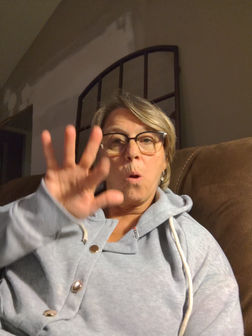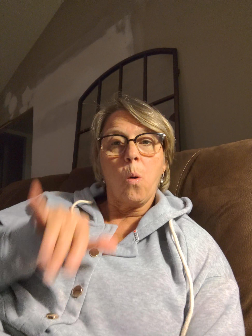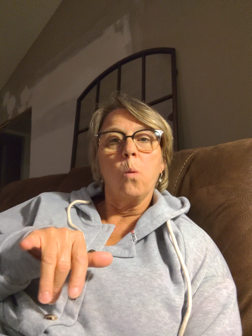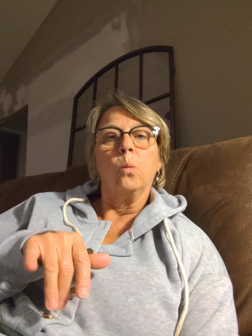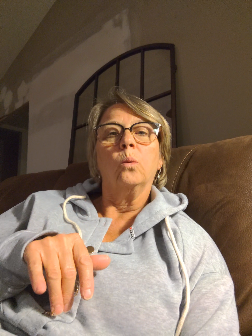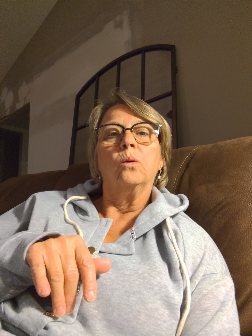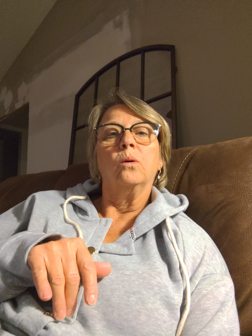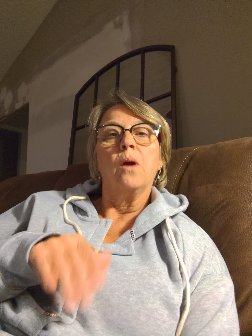snow